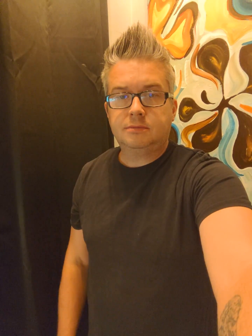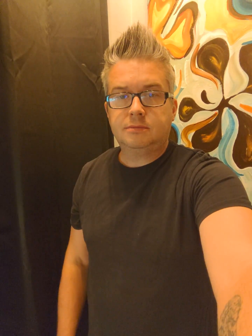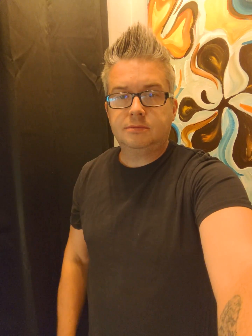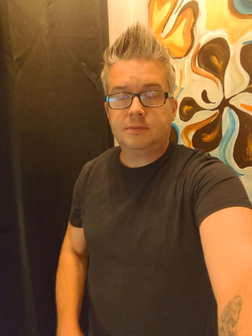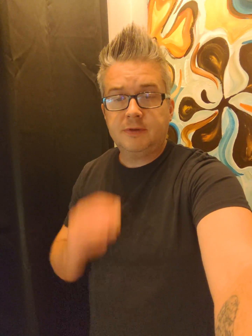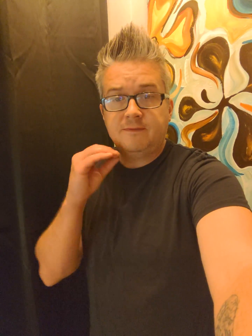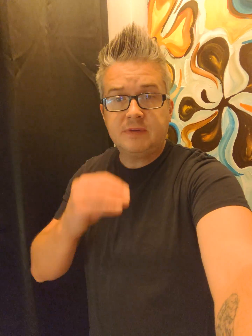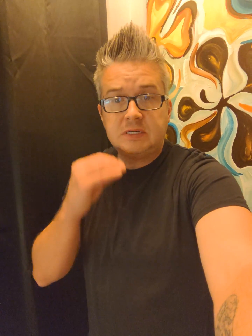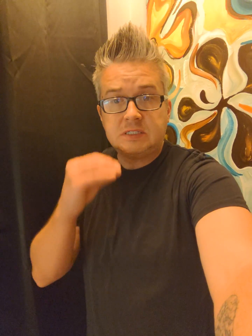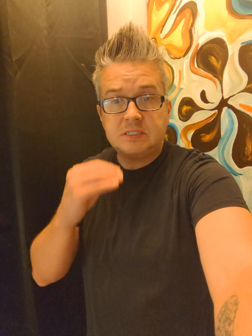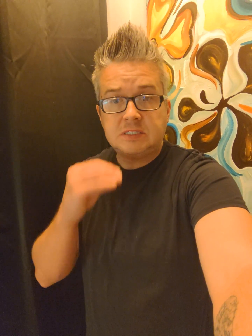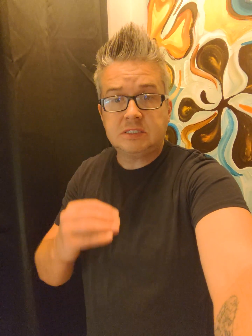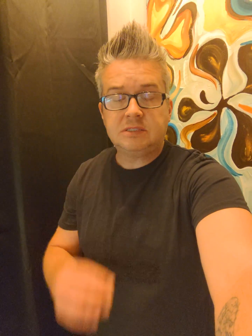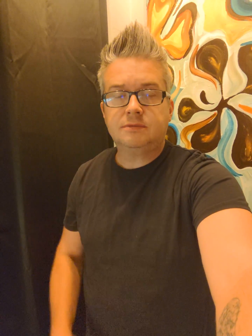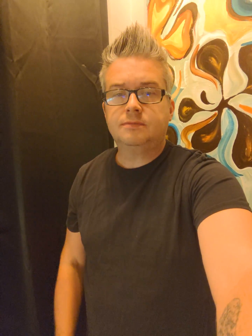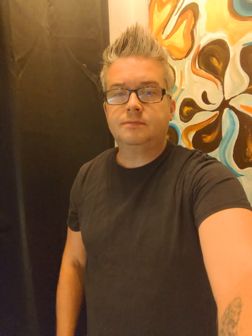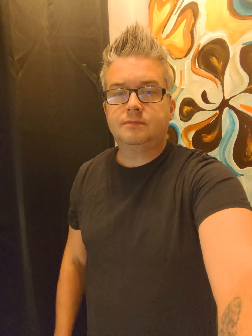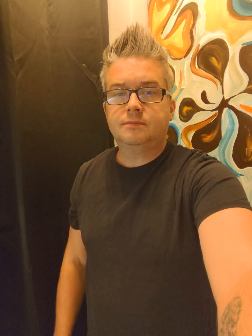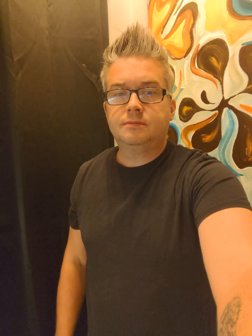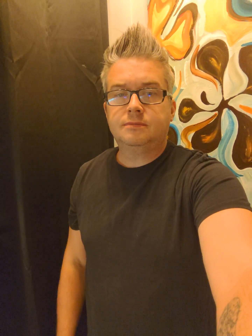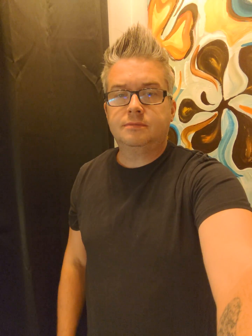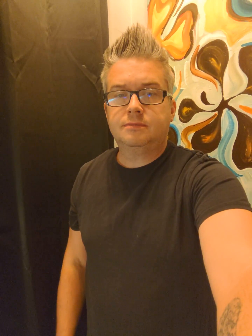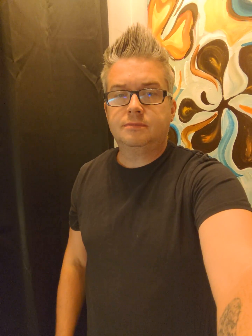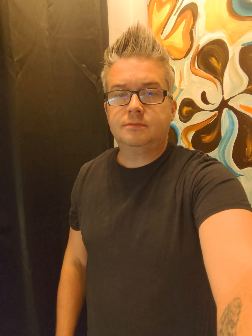fix